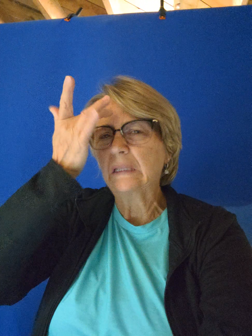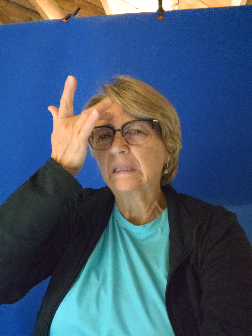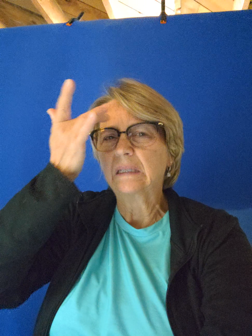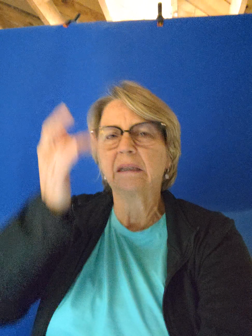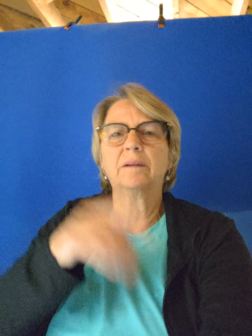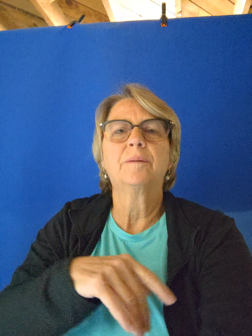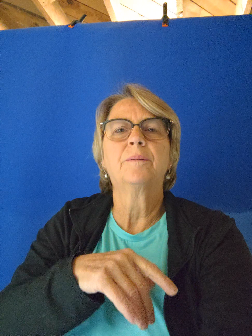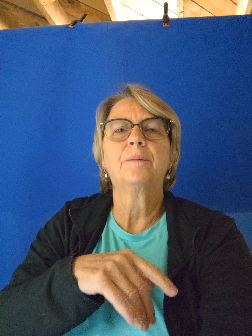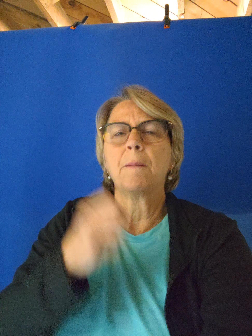sick